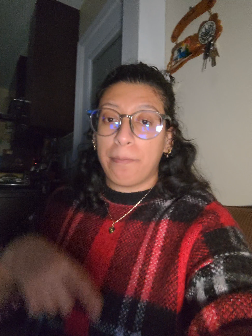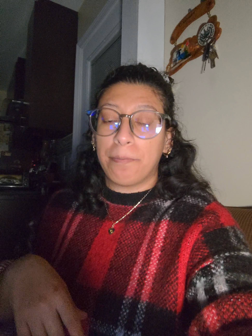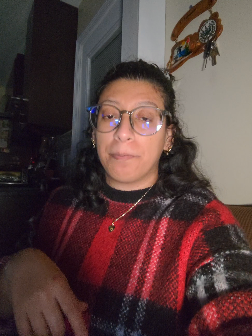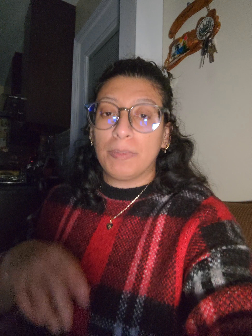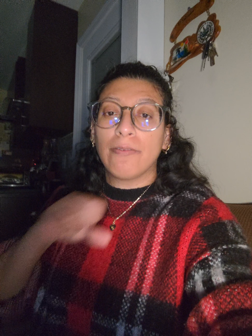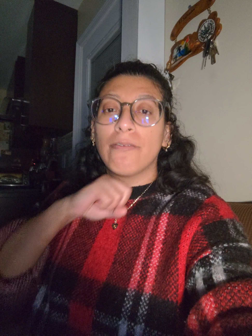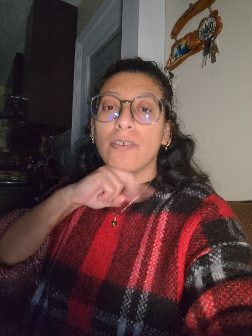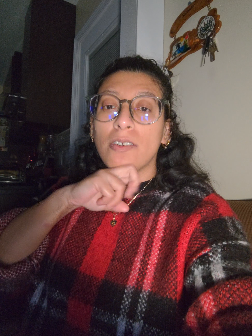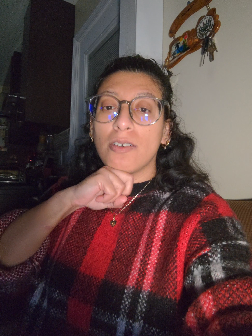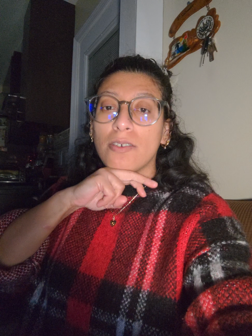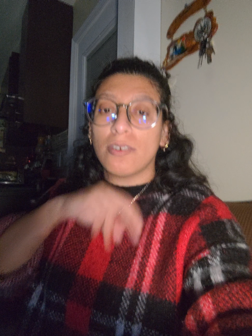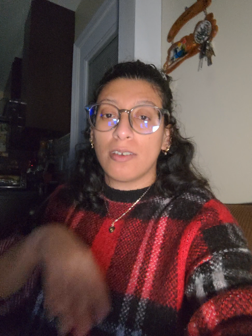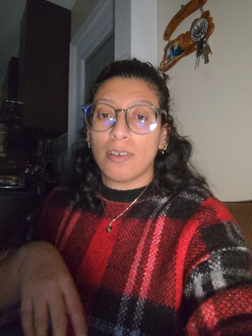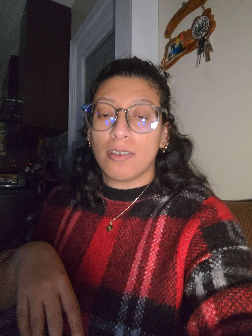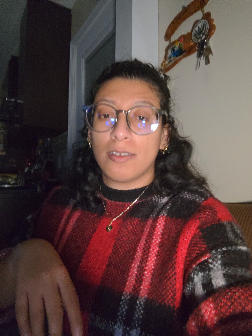frog